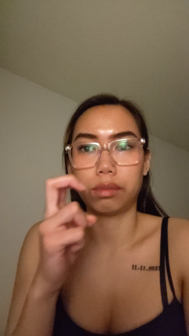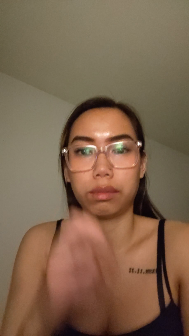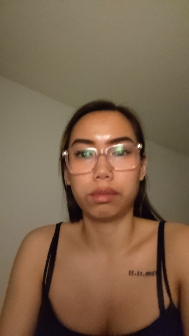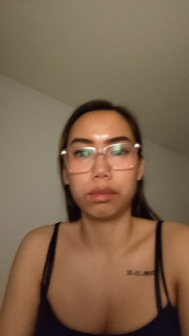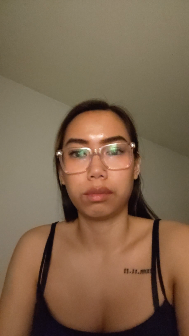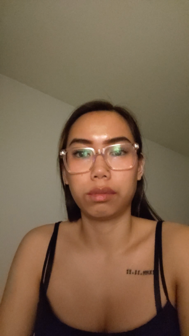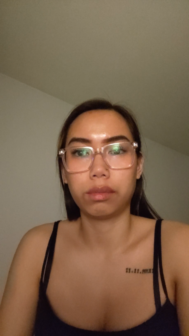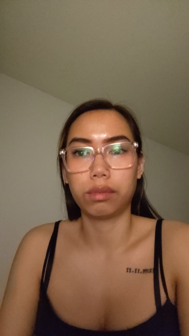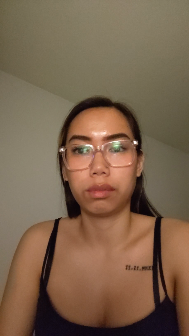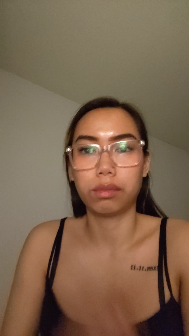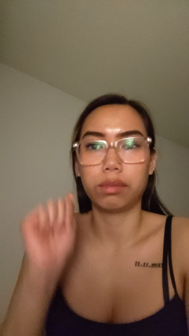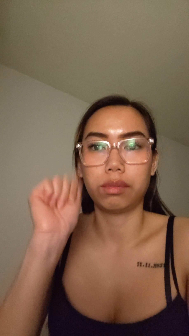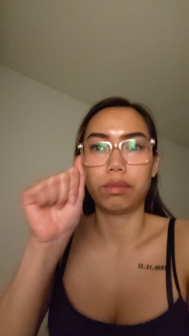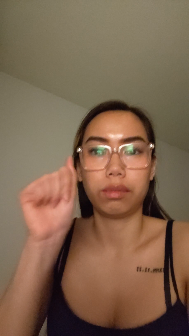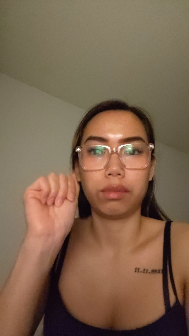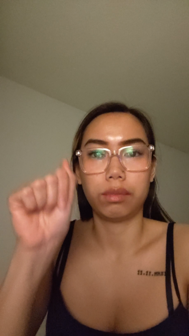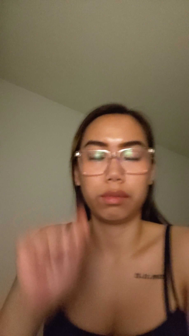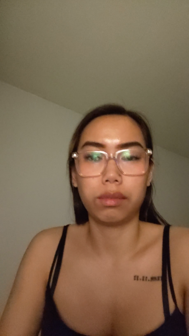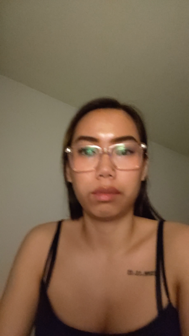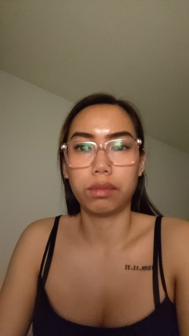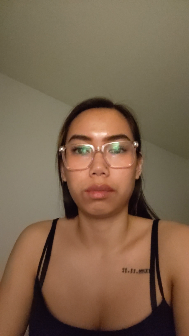knock